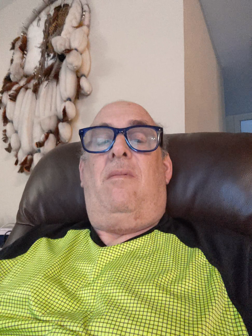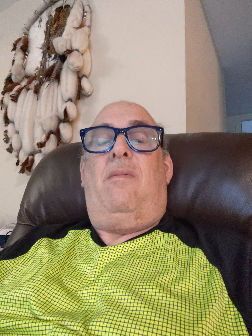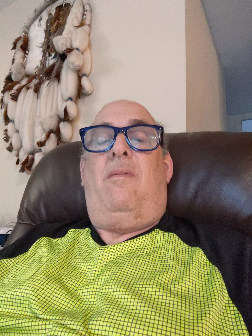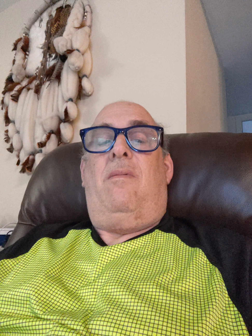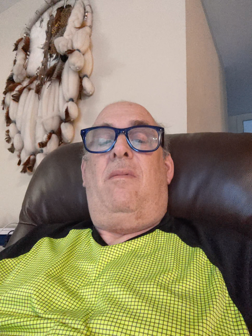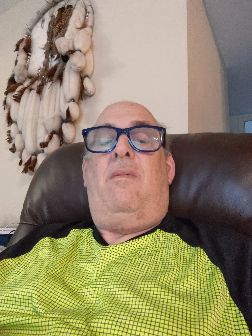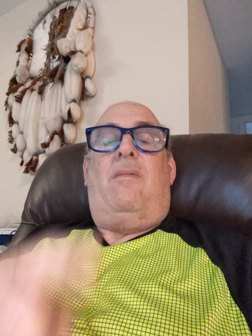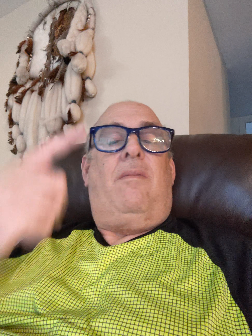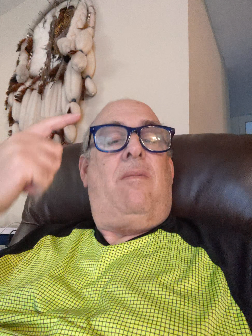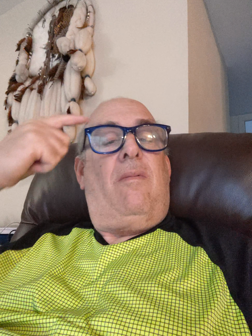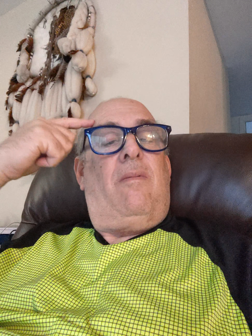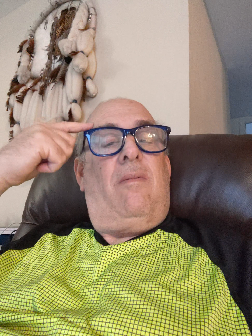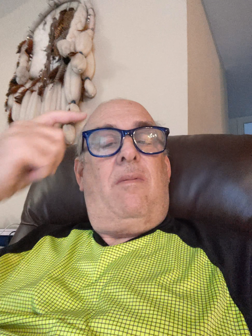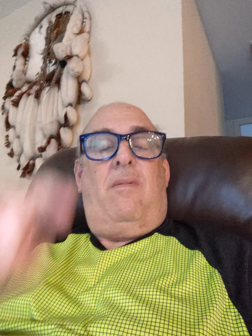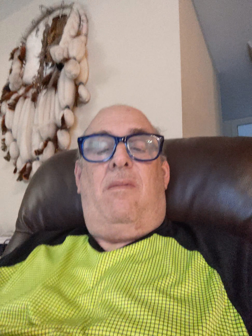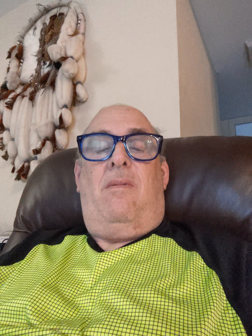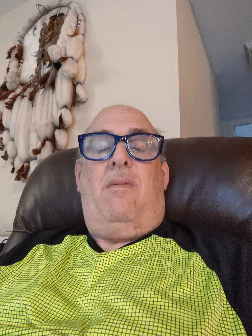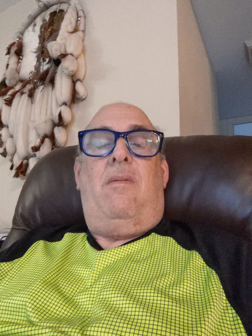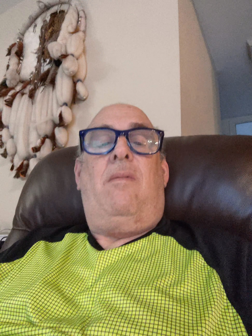penny